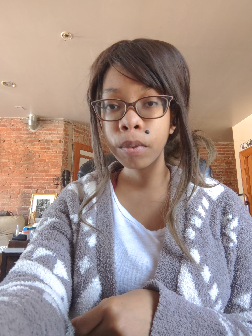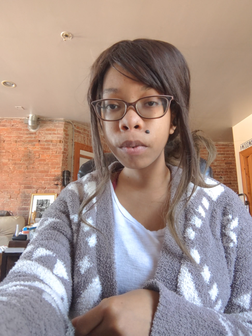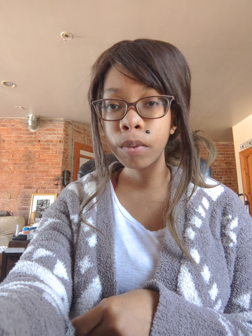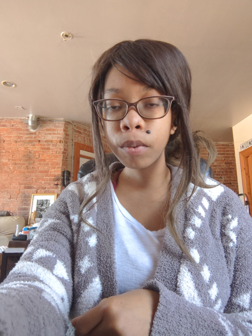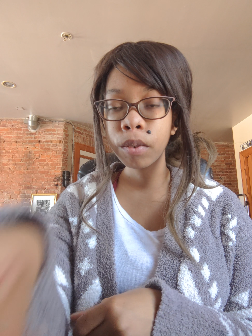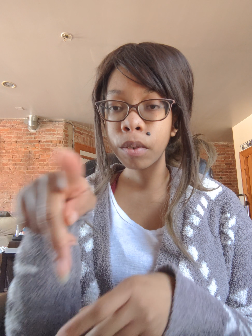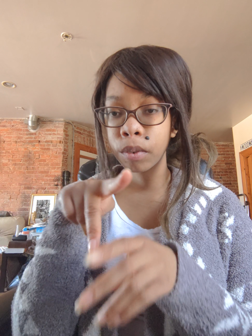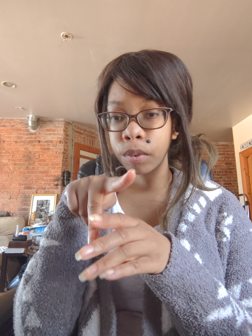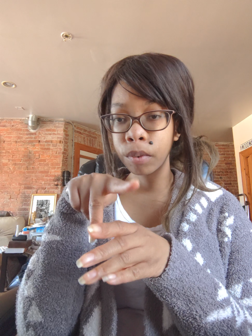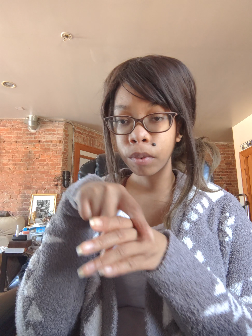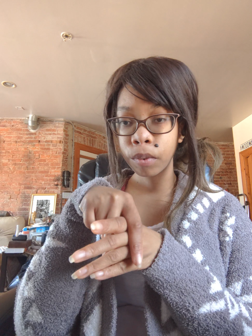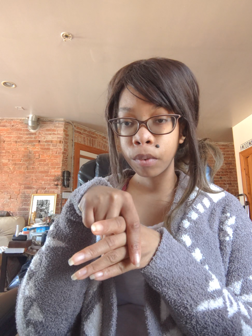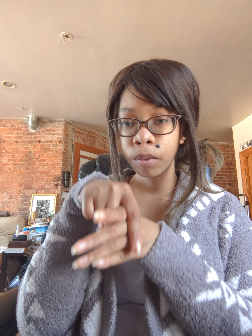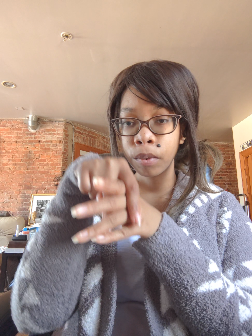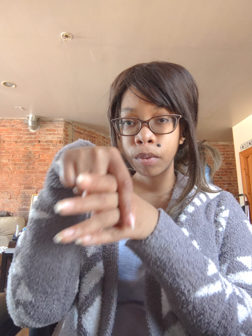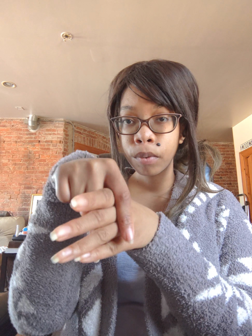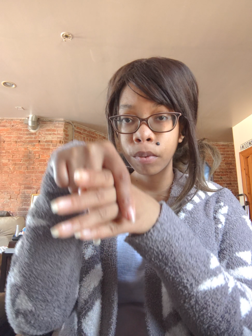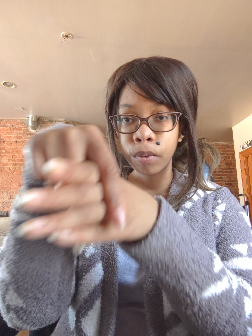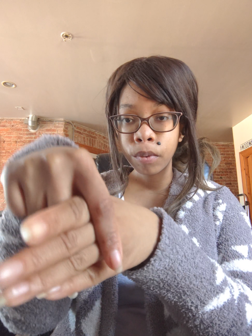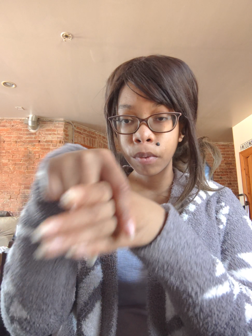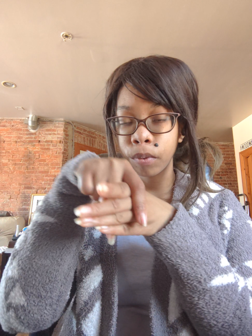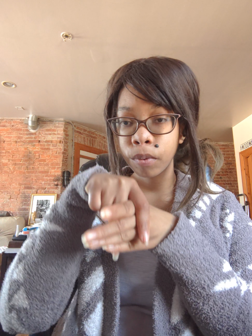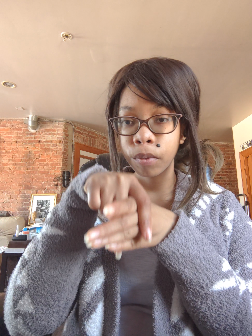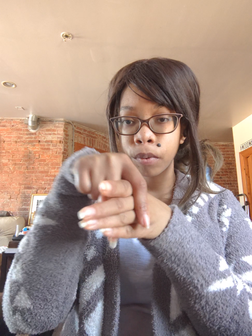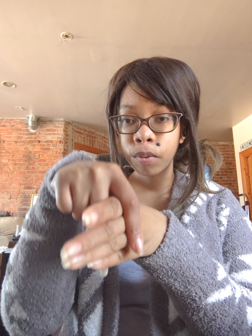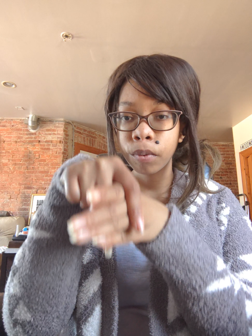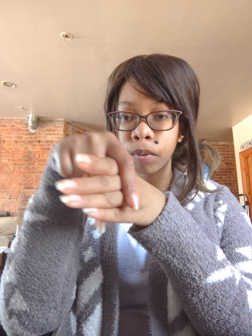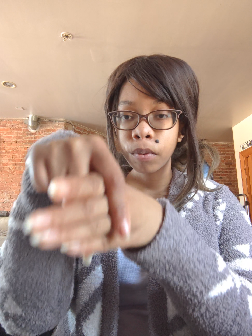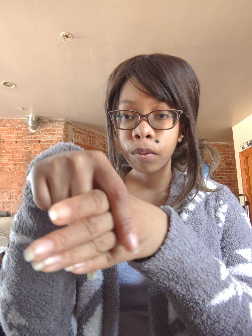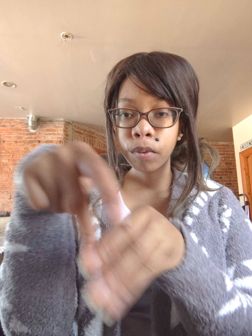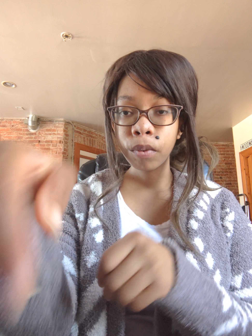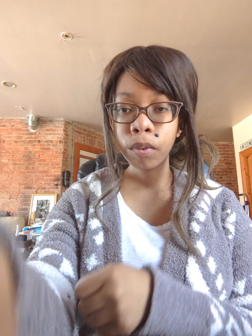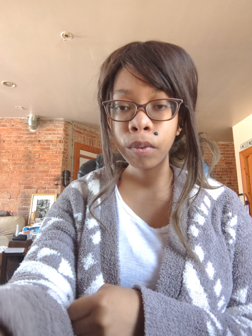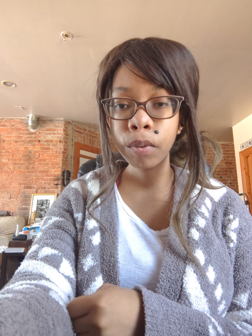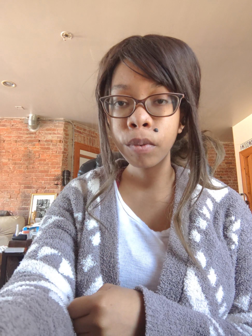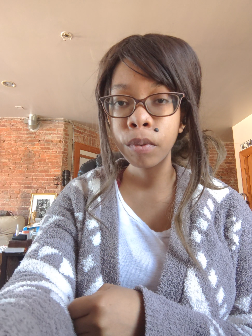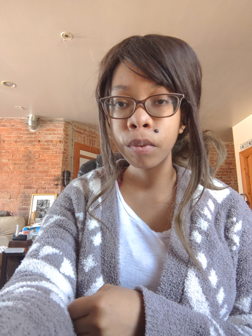ride